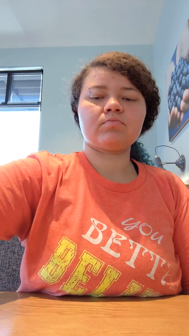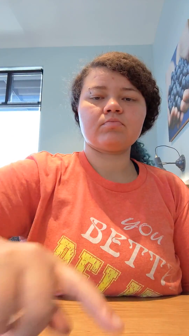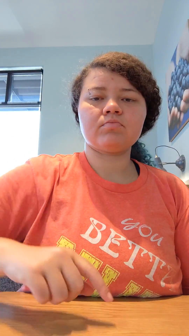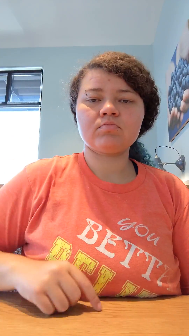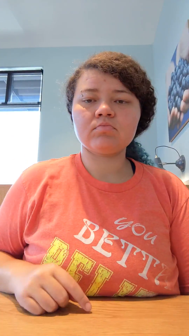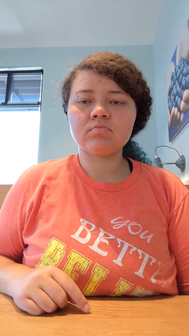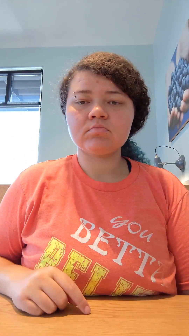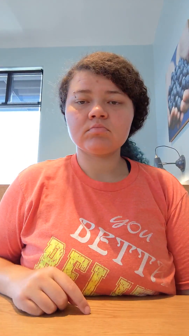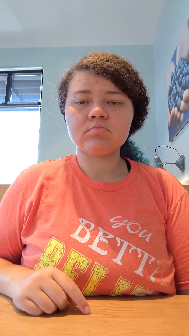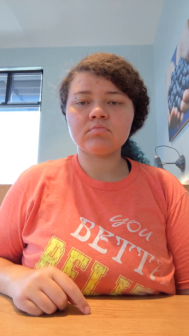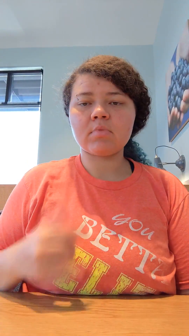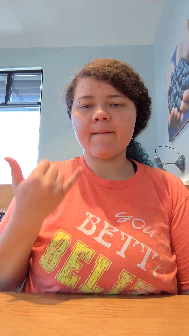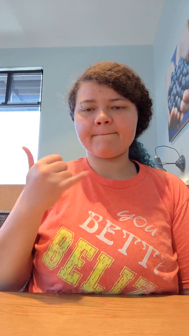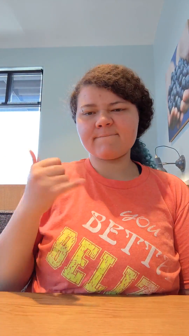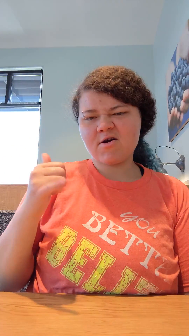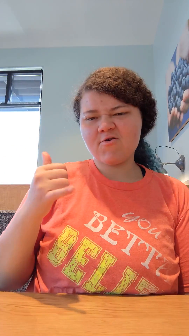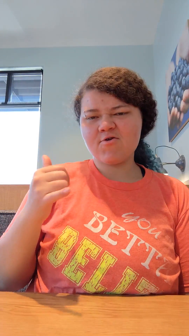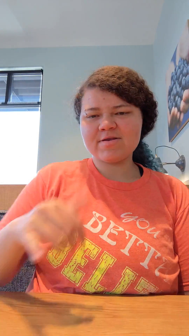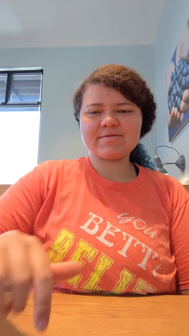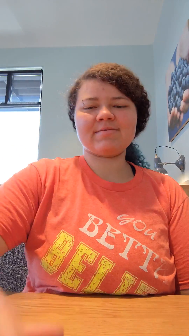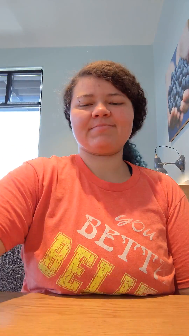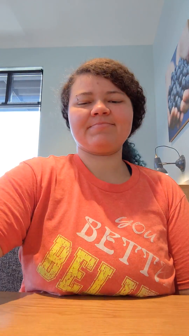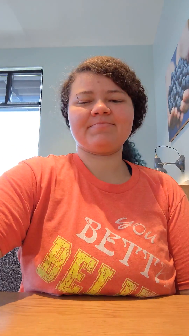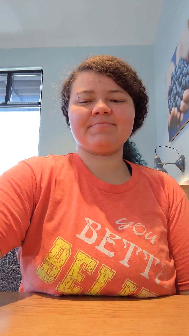party